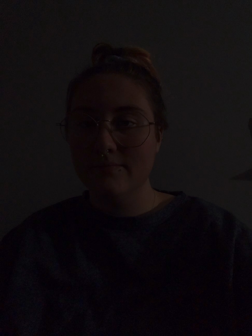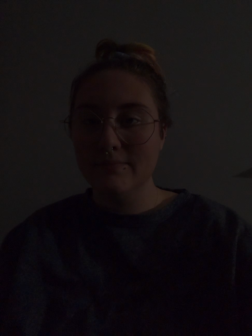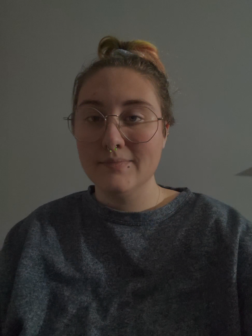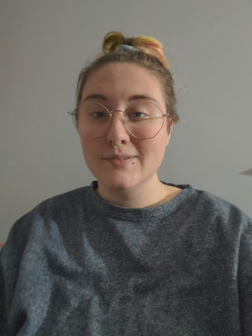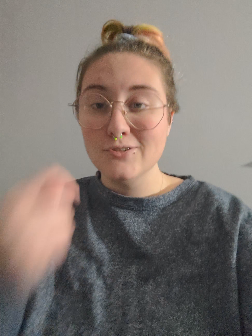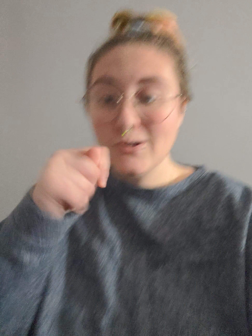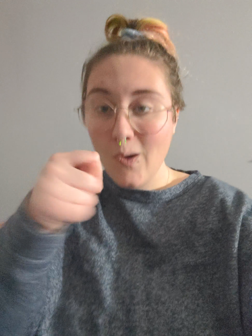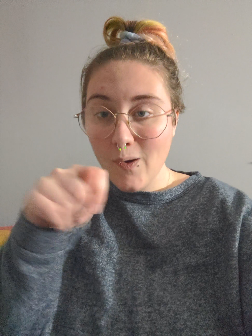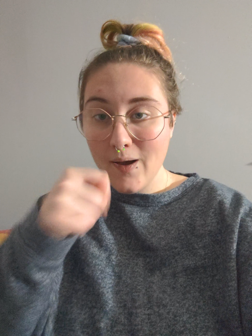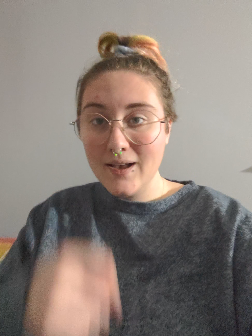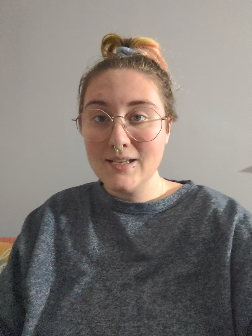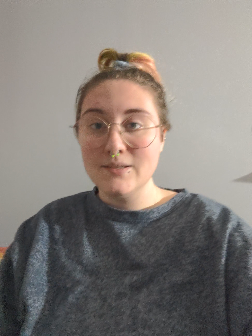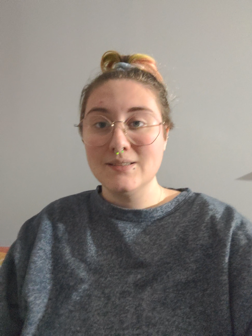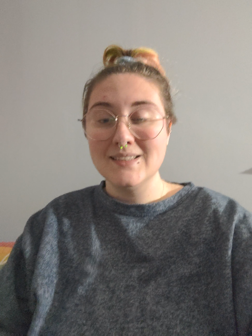toy